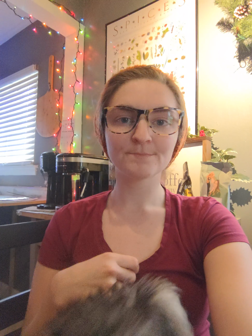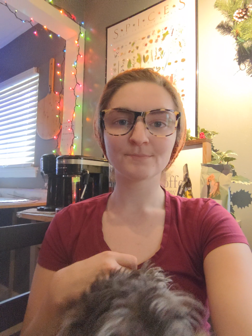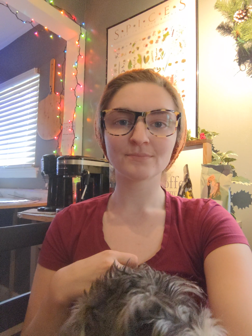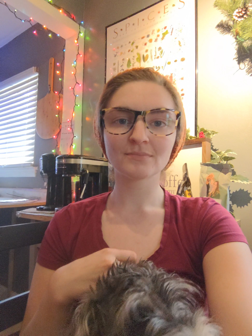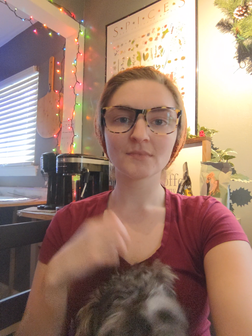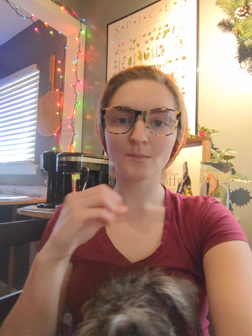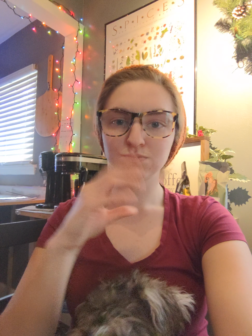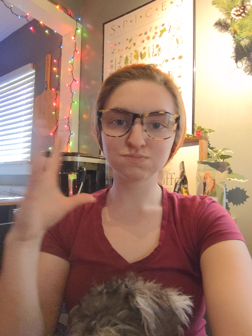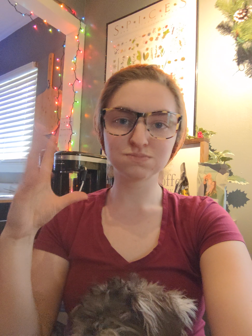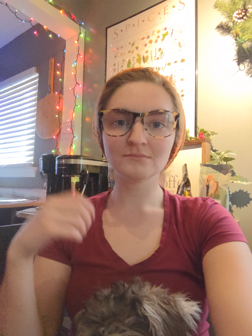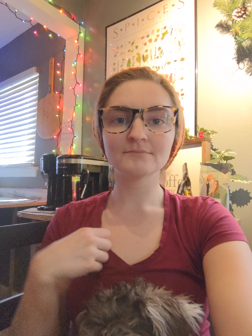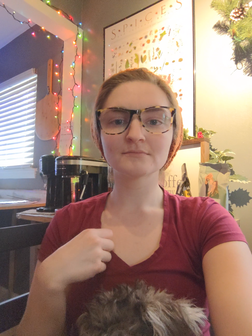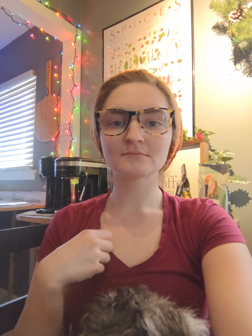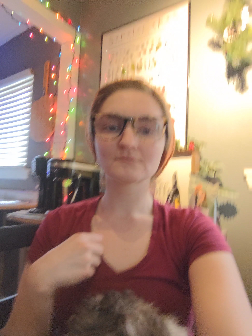blow